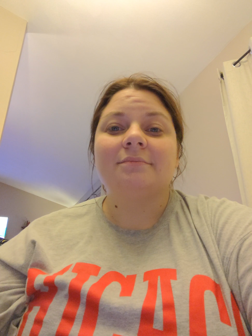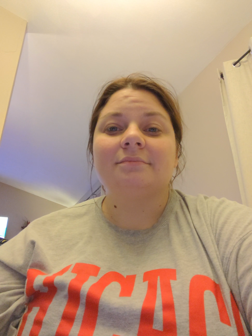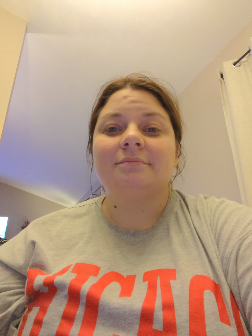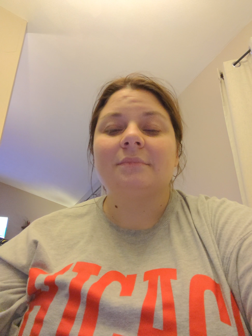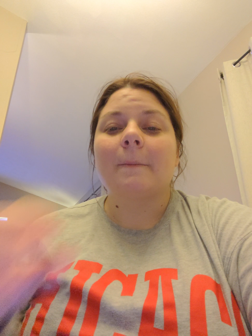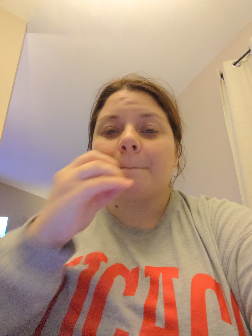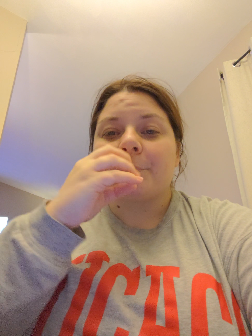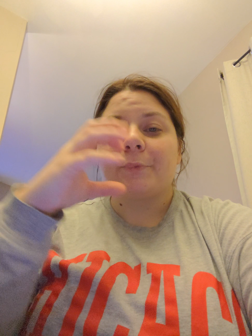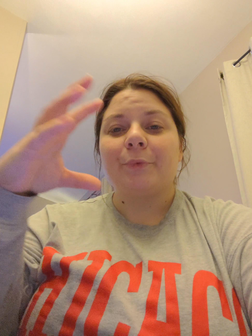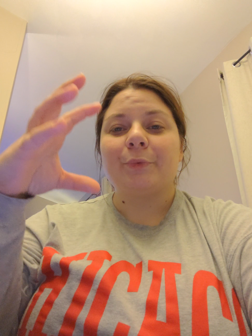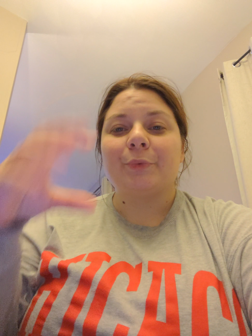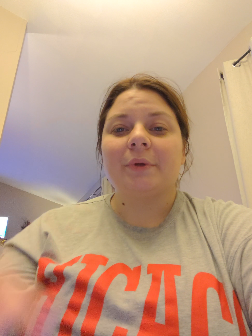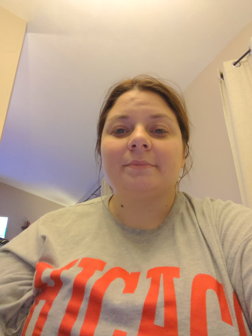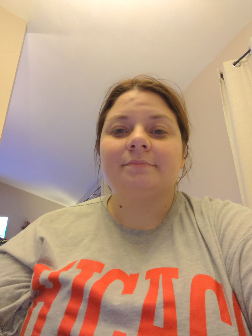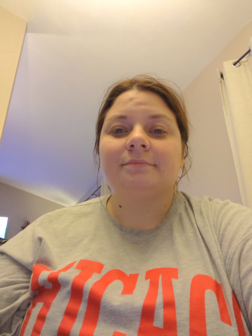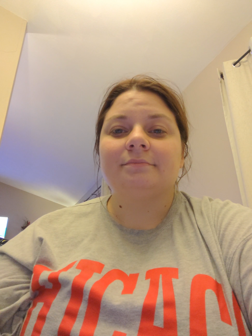balloon